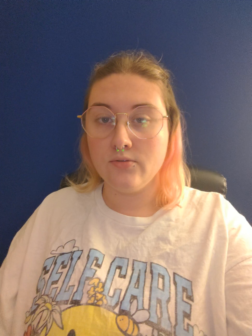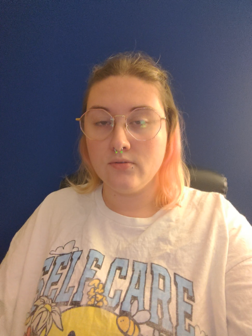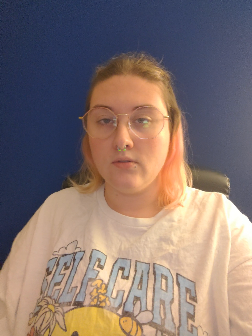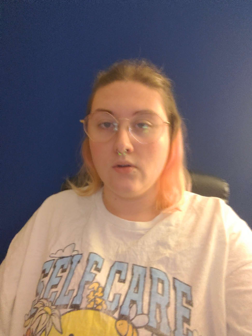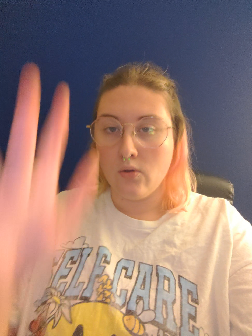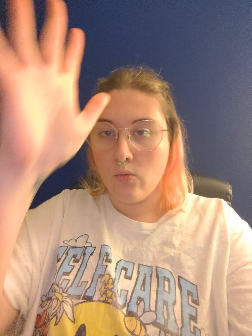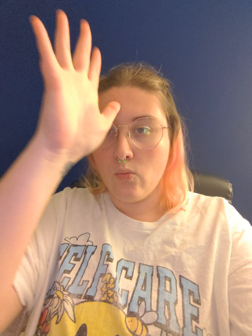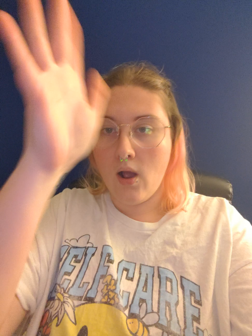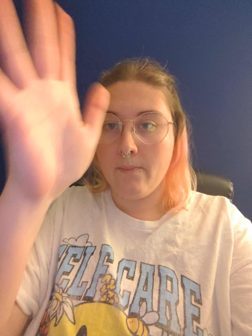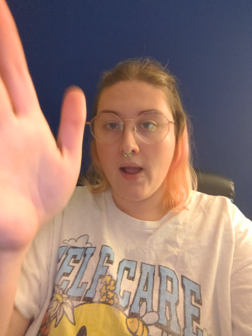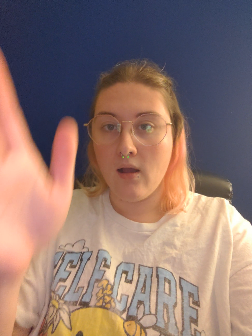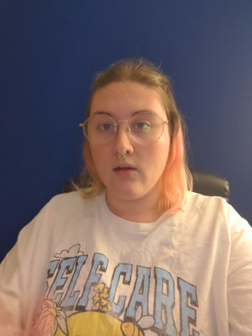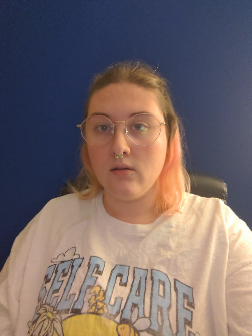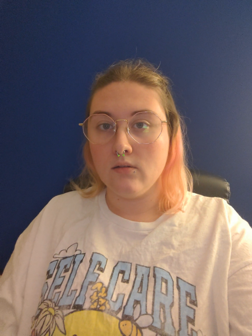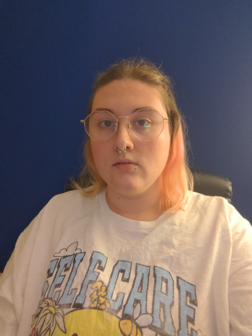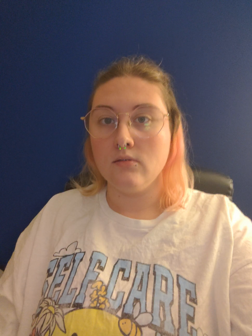grandpa